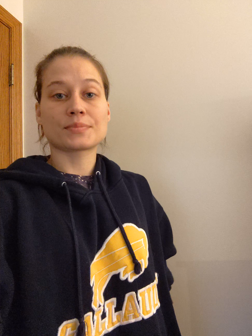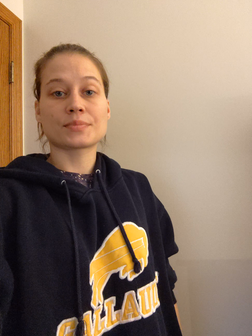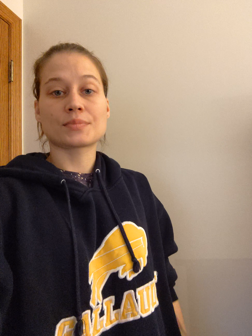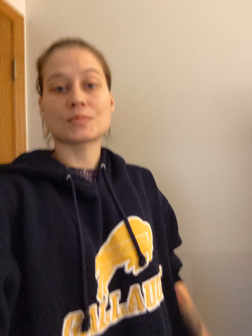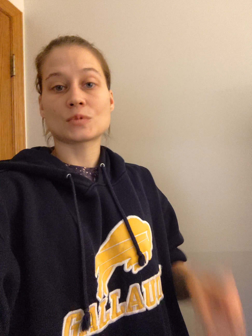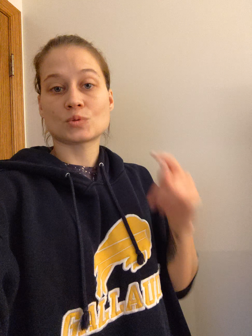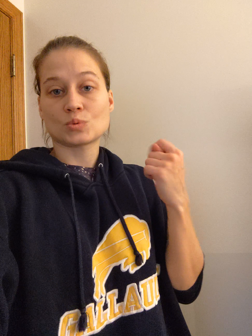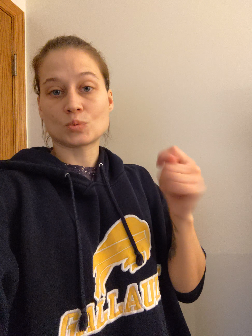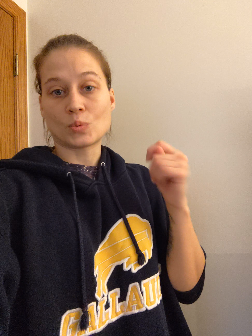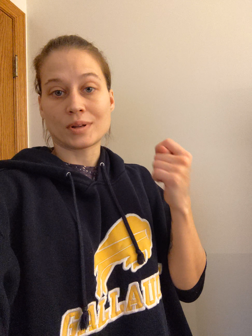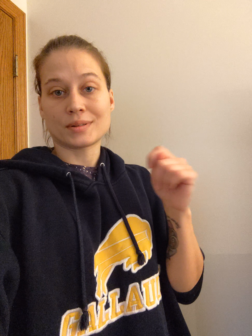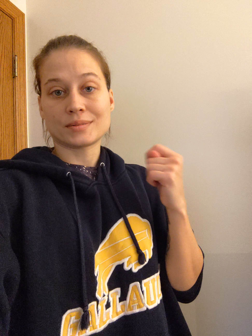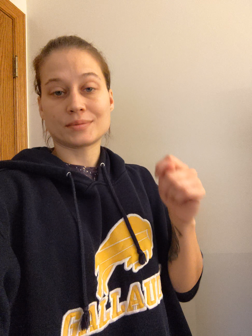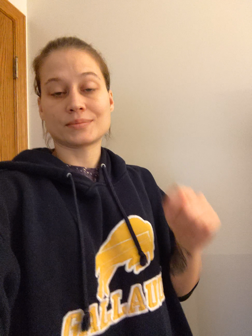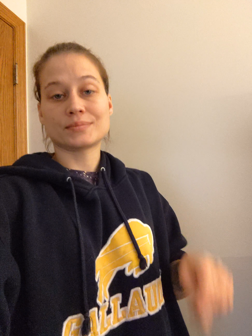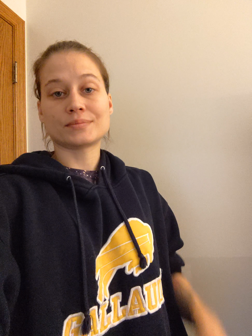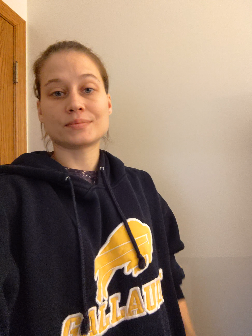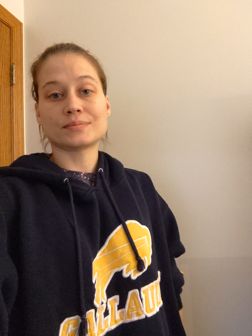toy